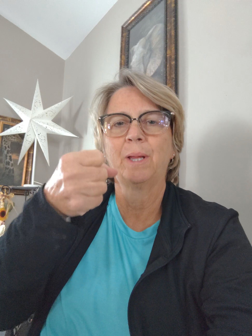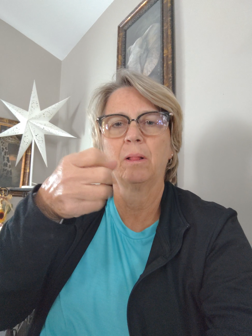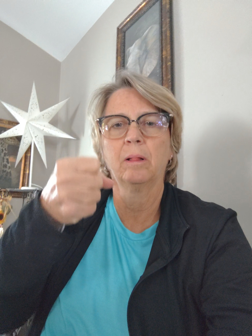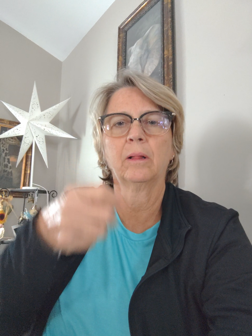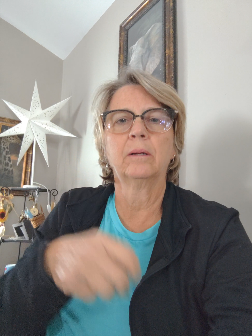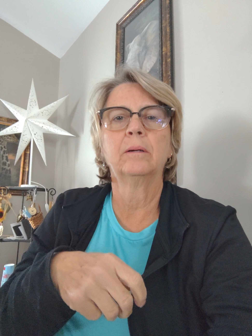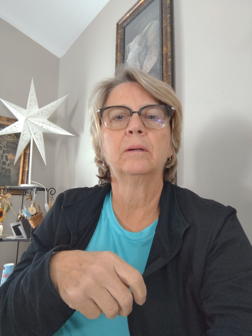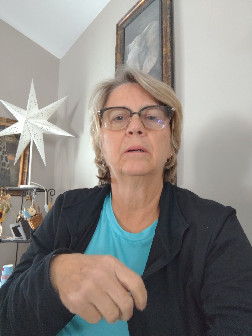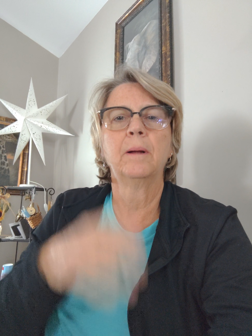milk